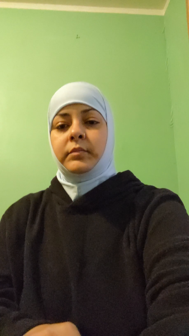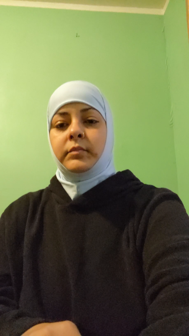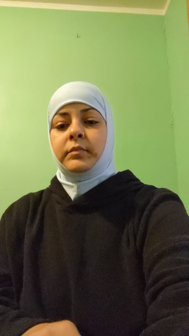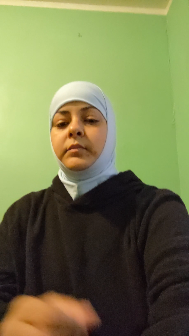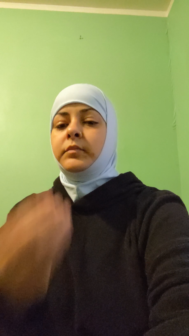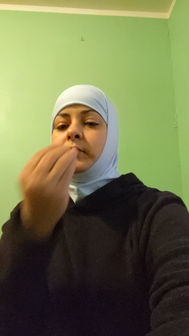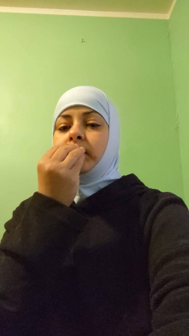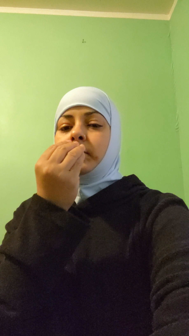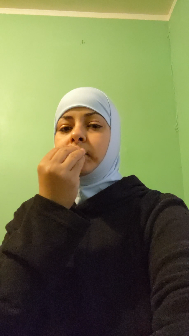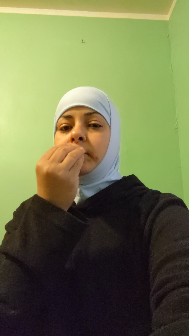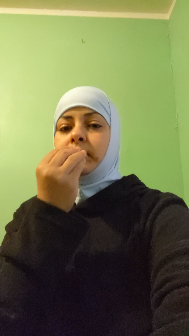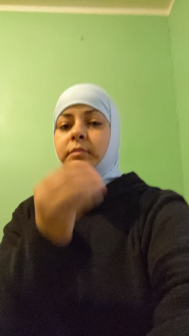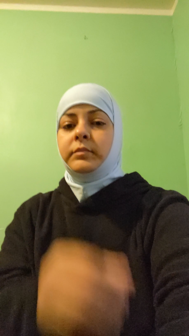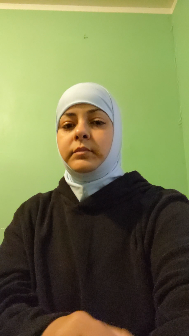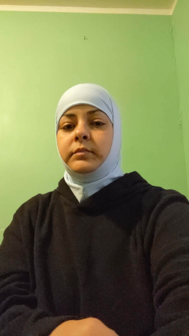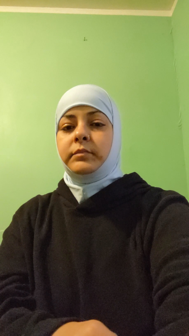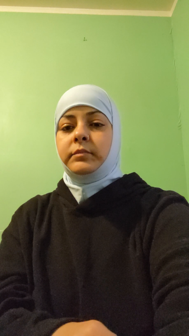eat